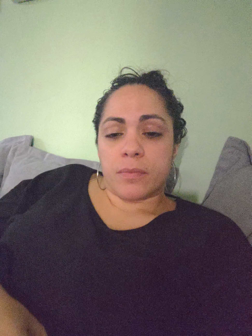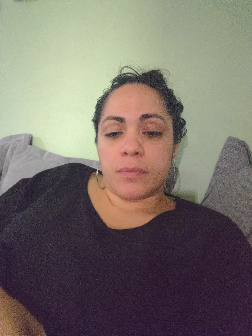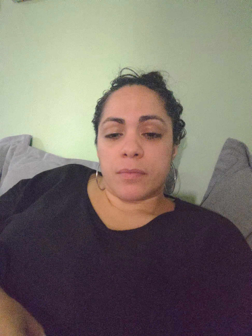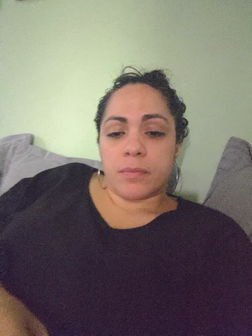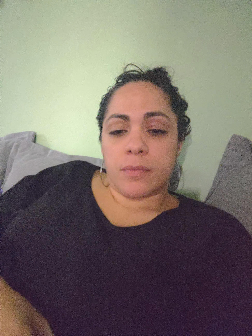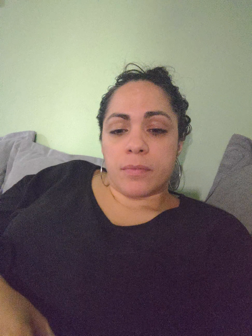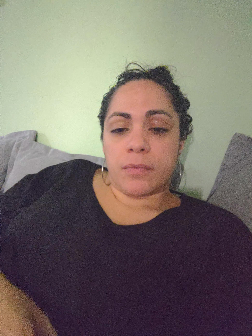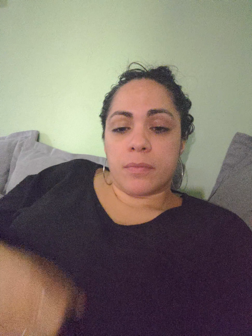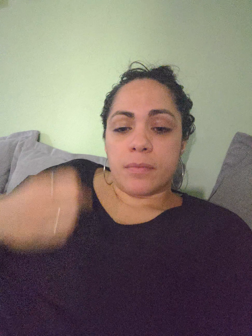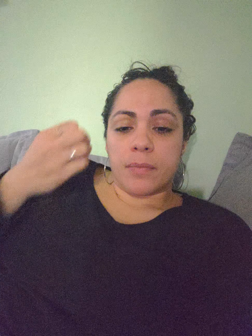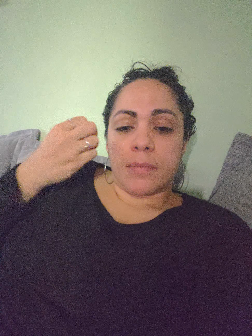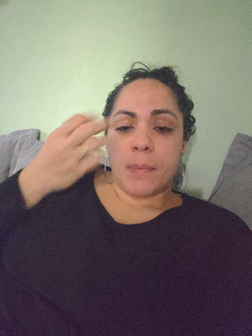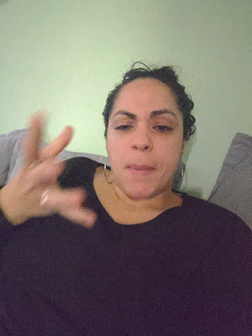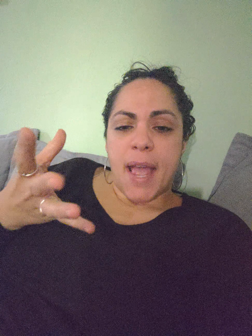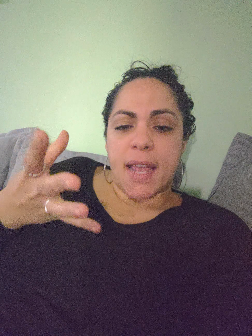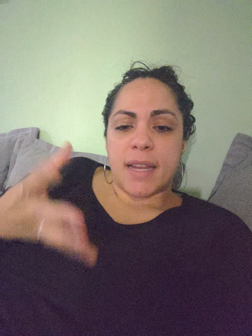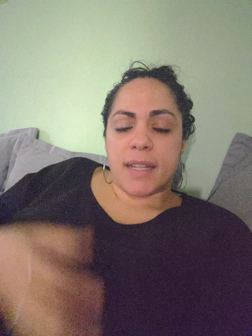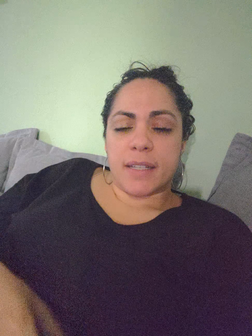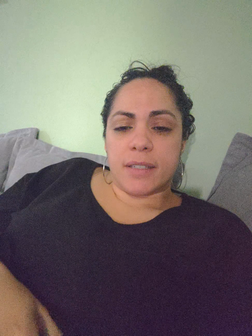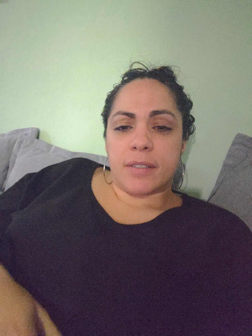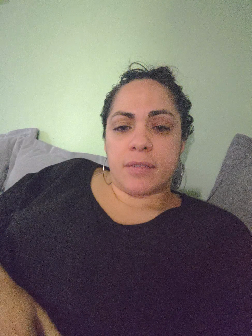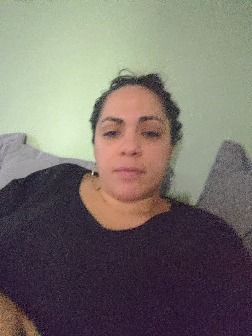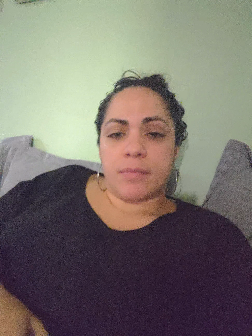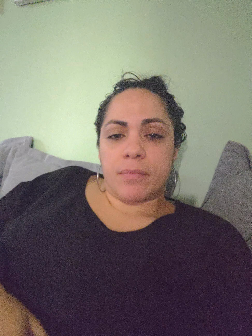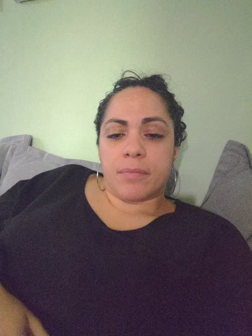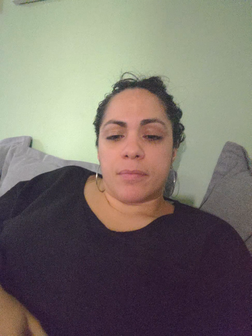many